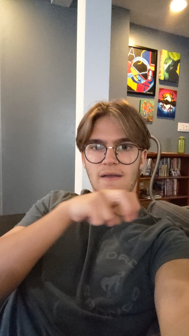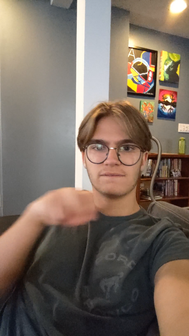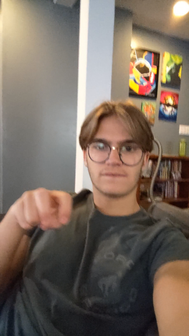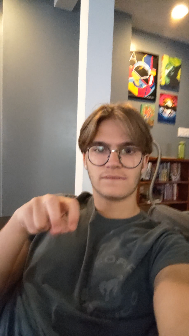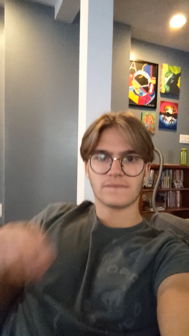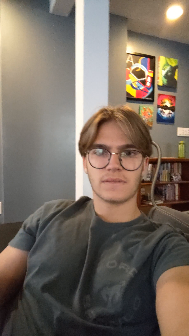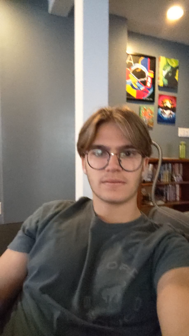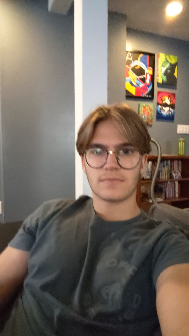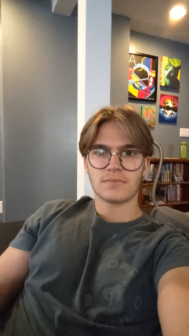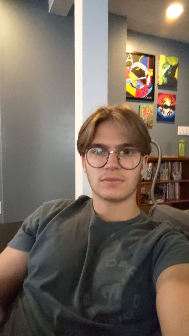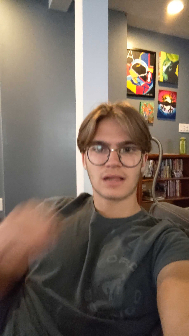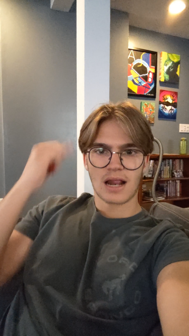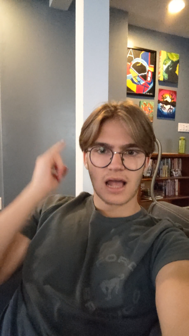last